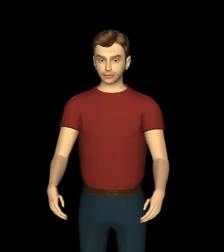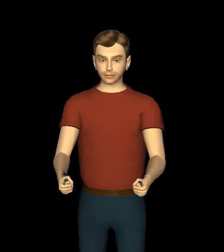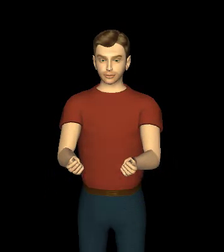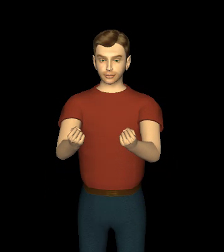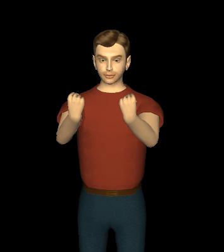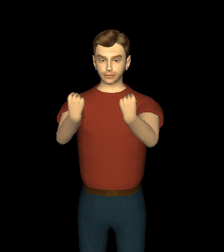قوي